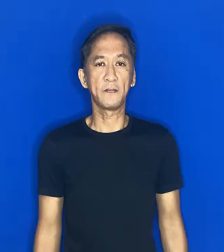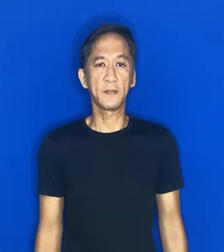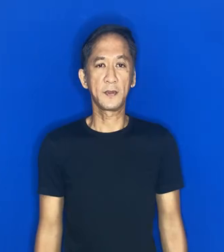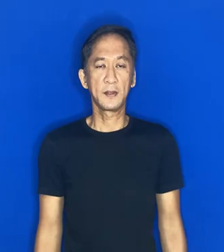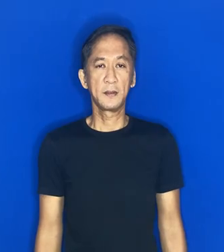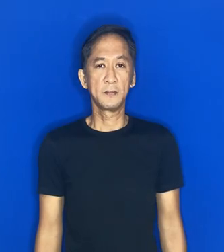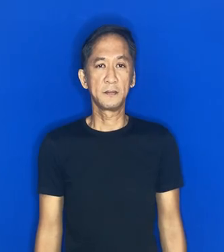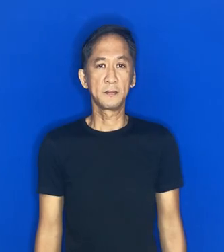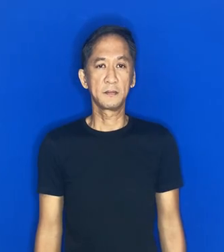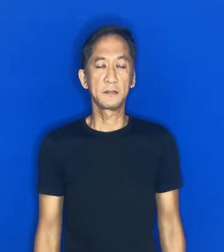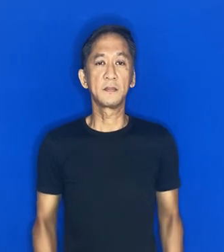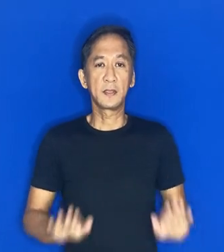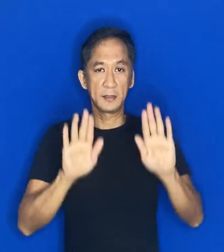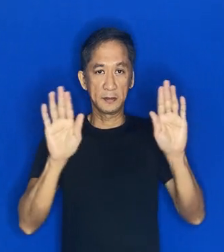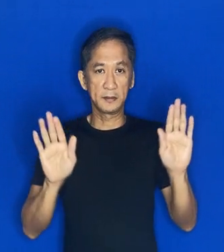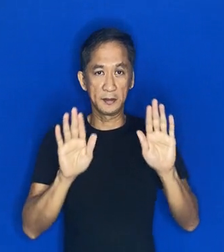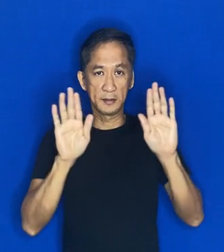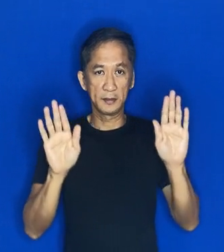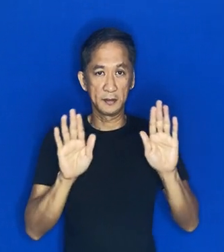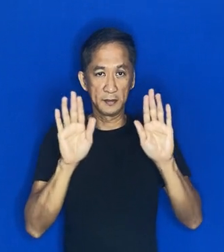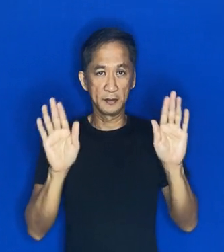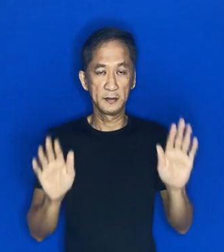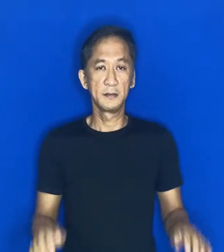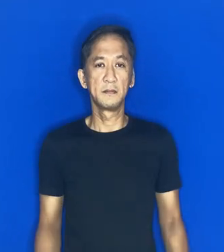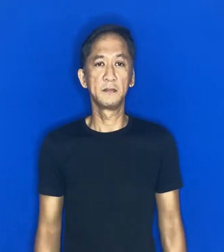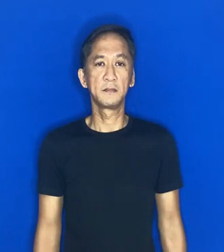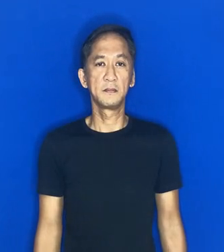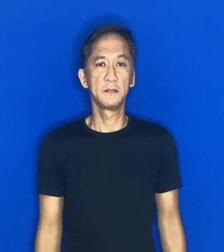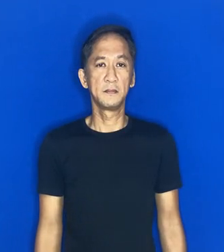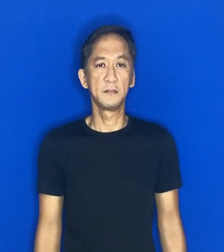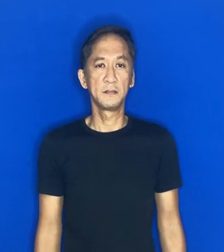sunday